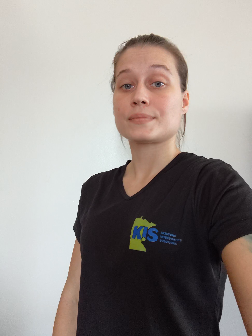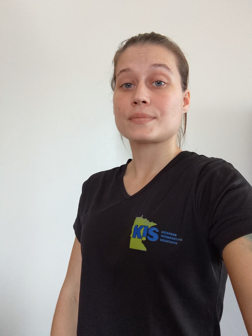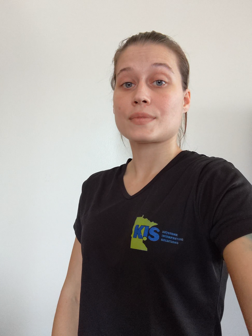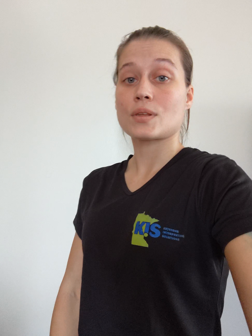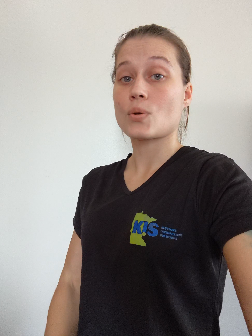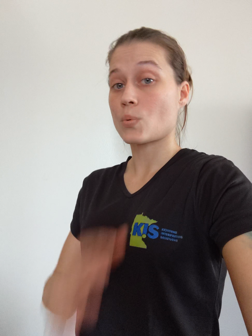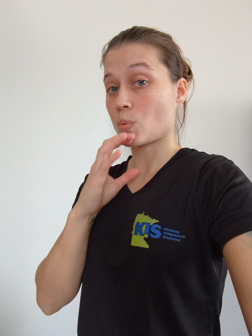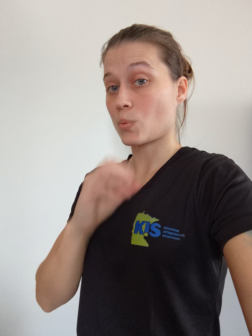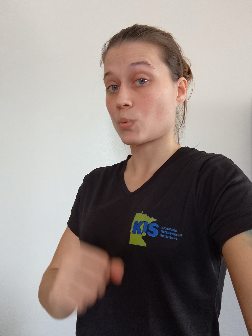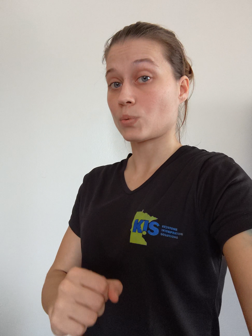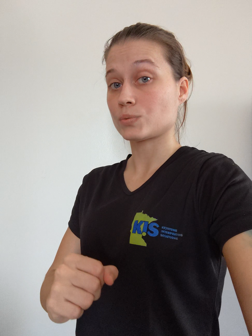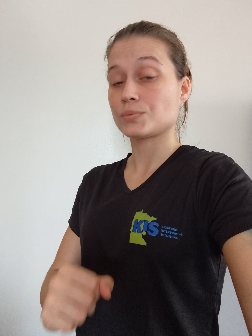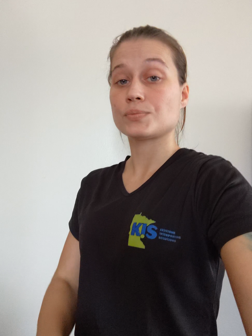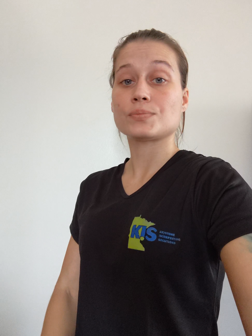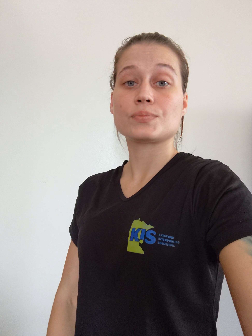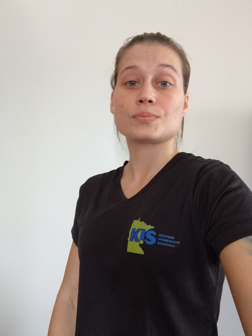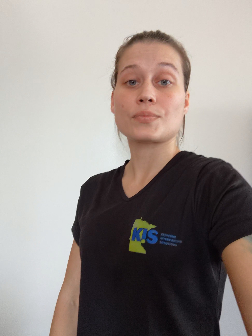old